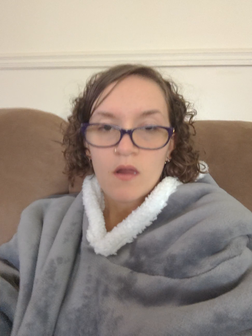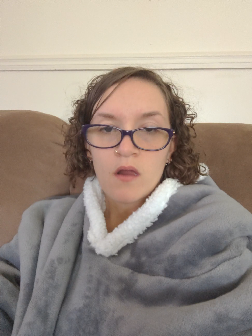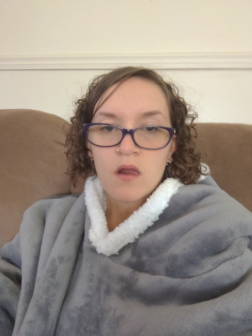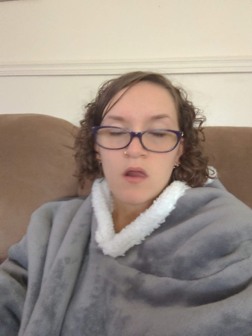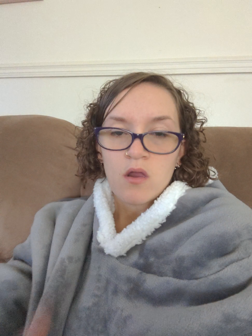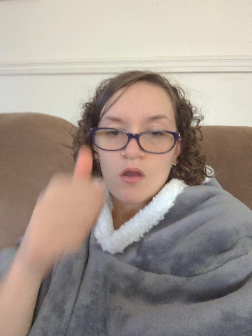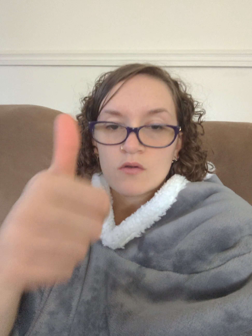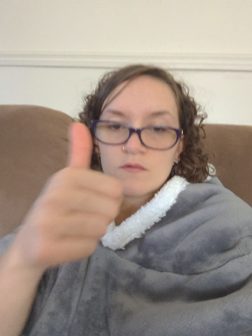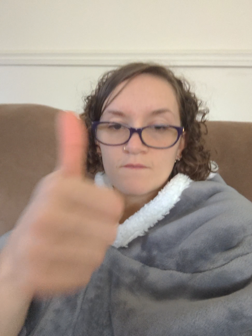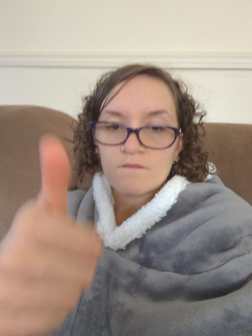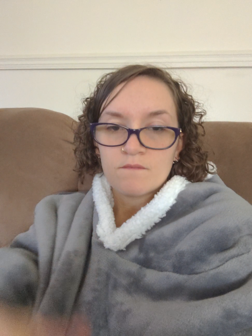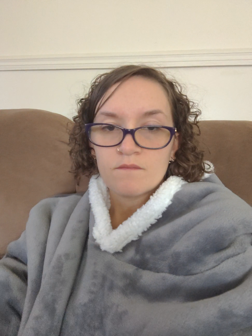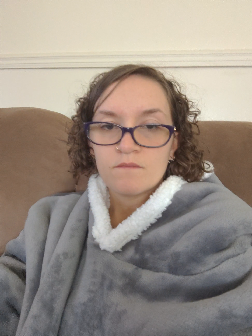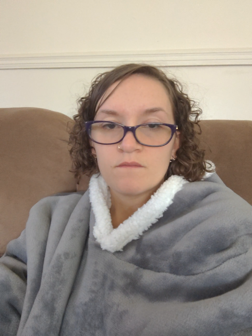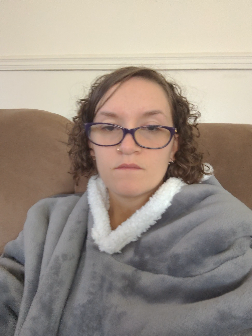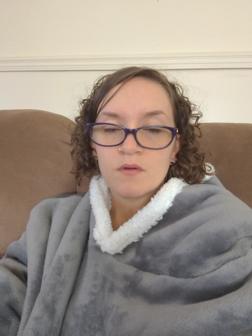yourself